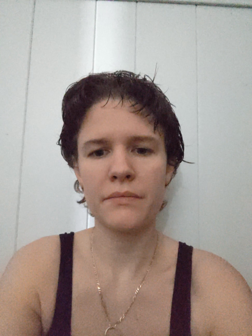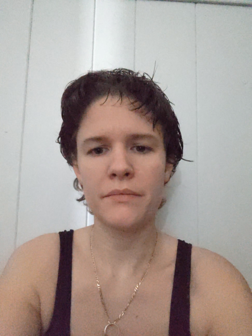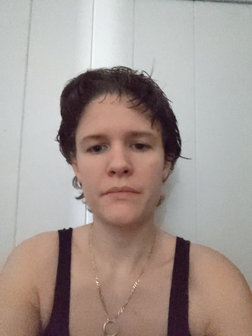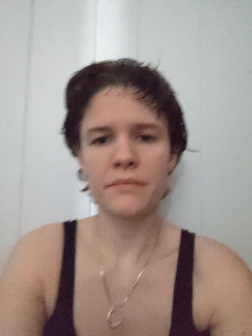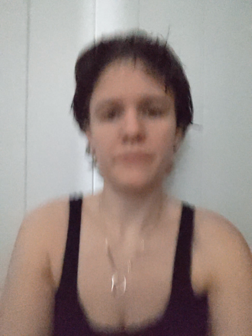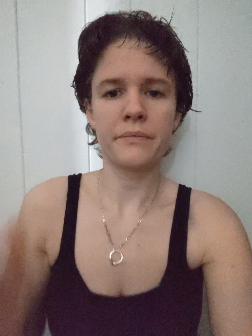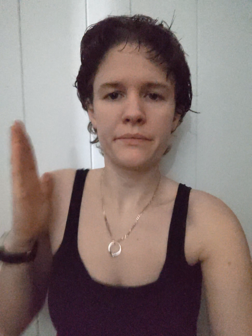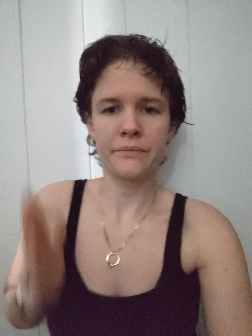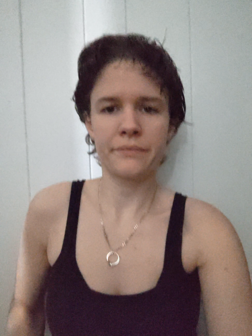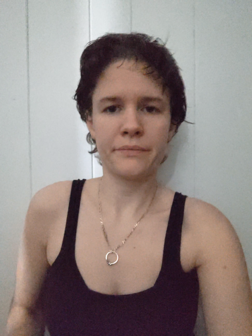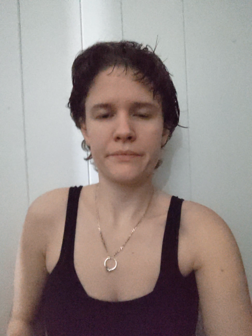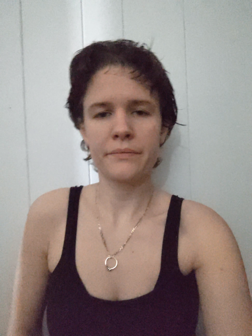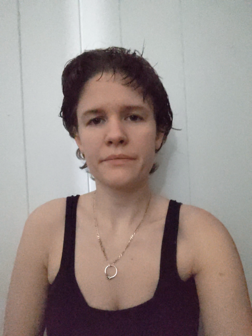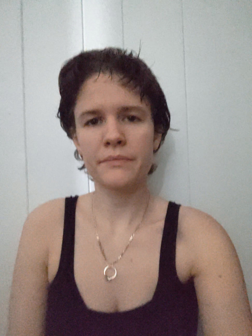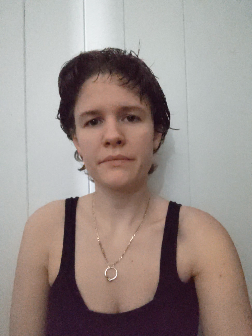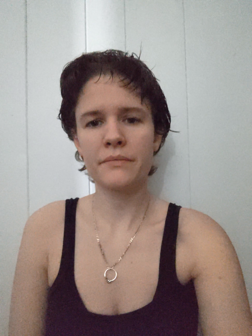beside